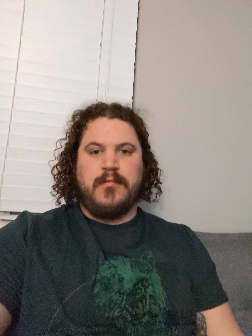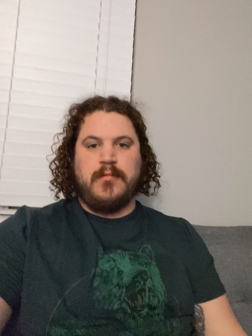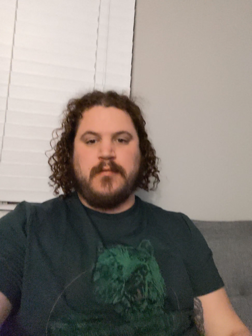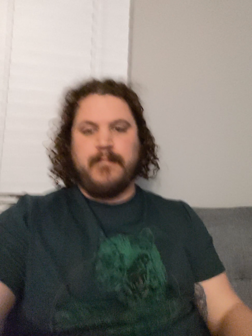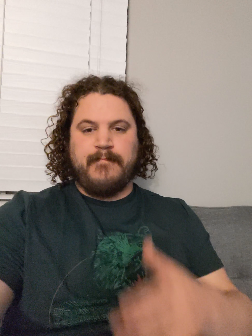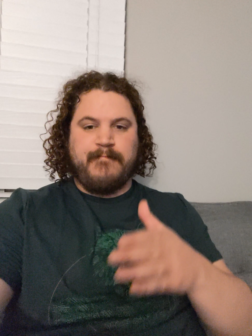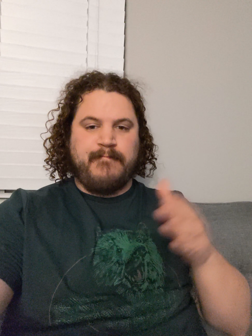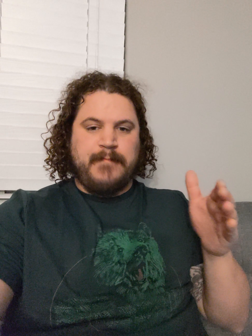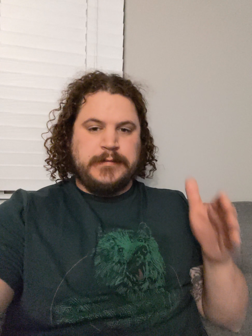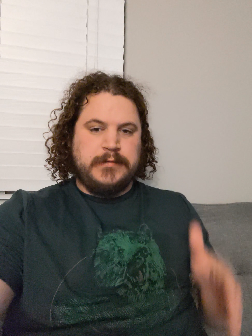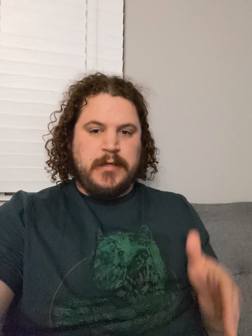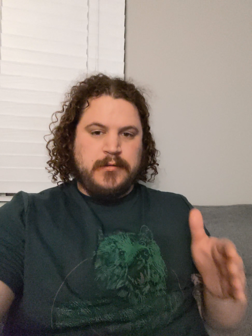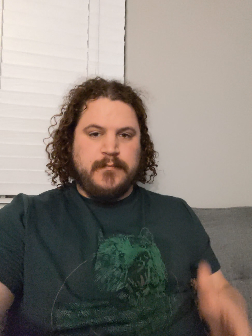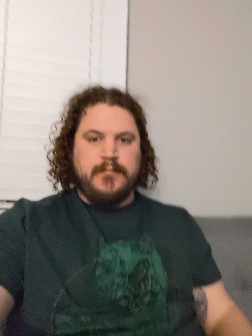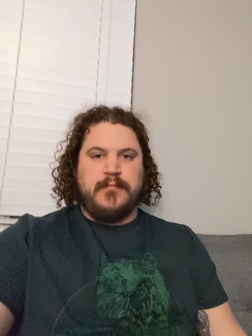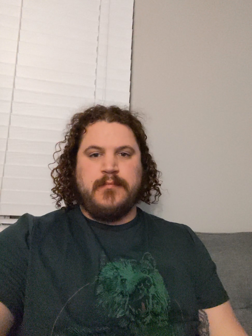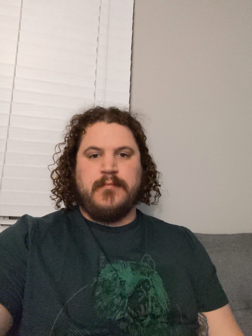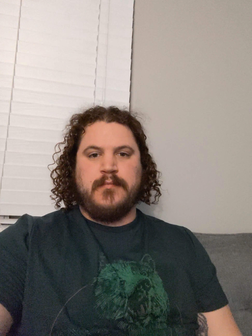beside